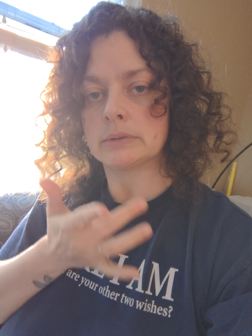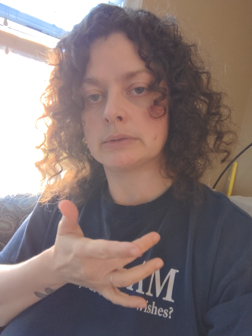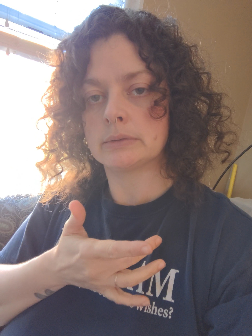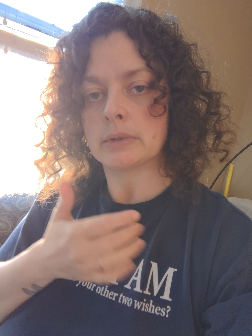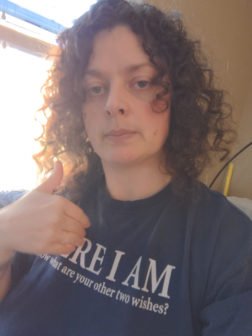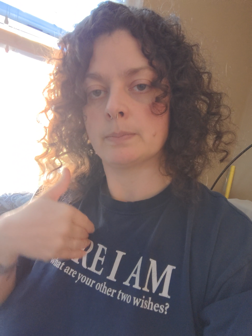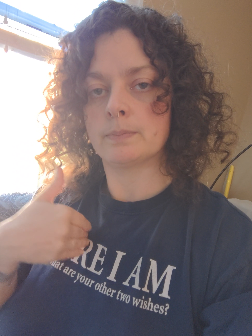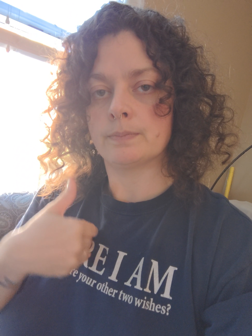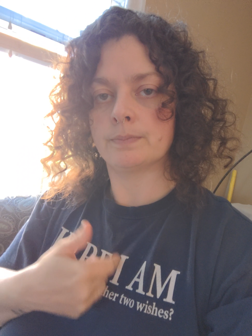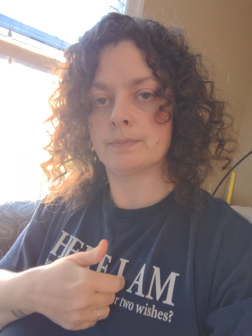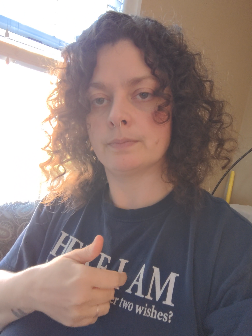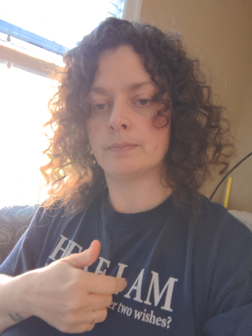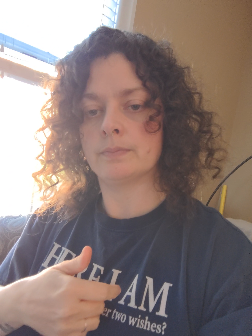animal